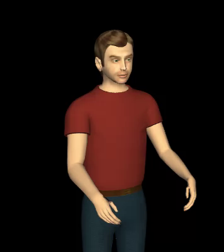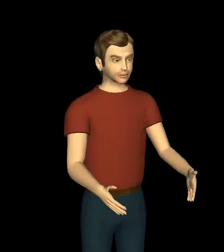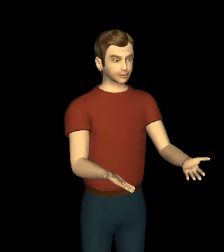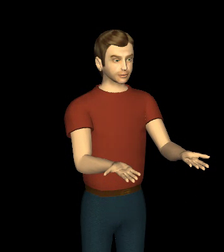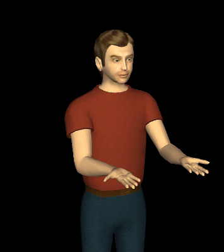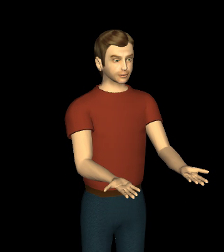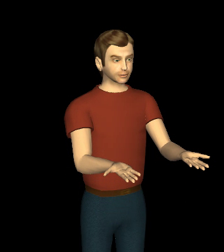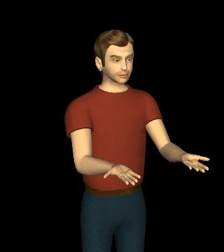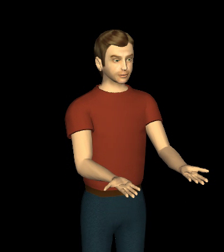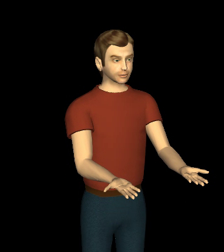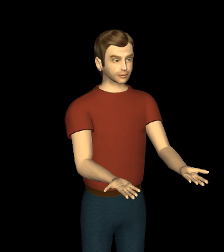الآن